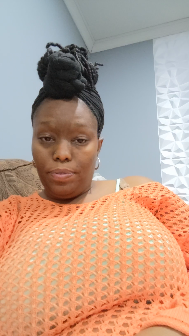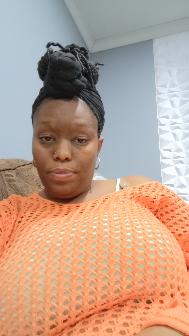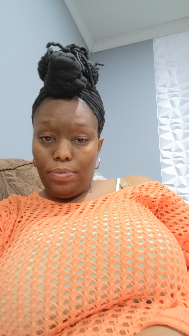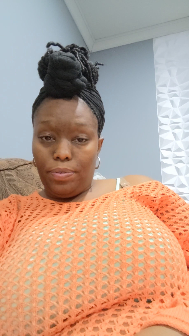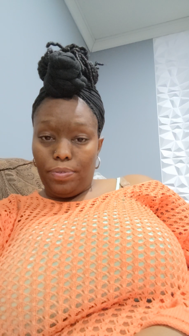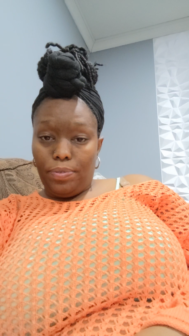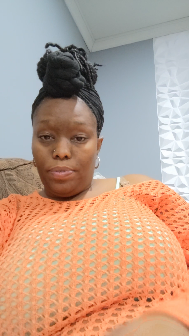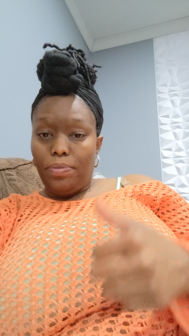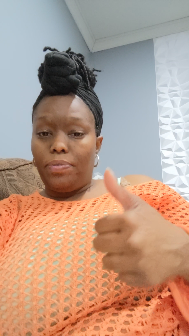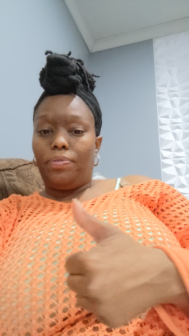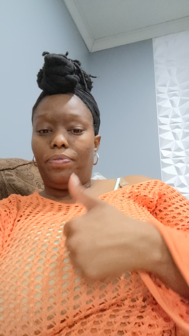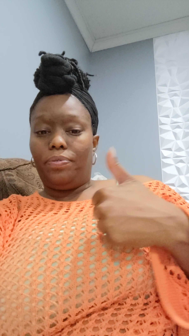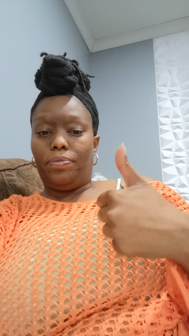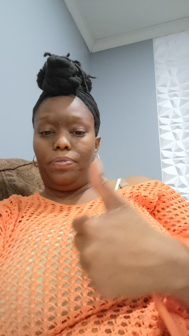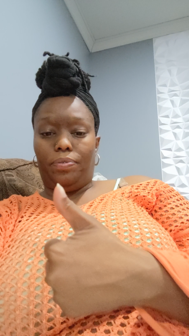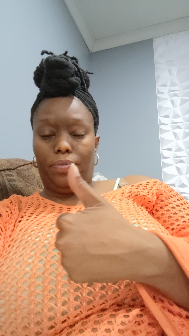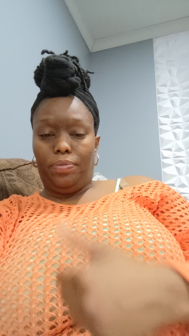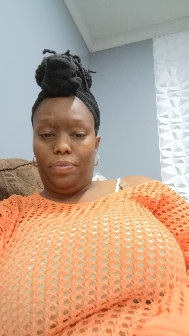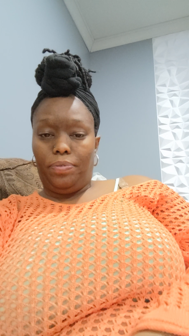basement